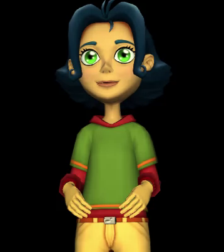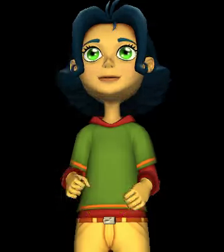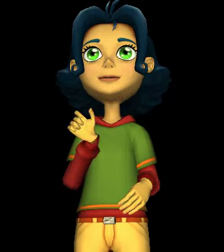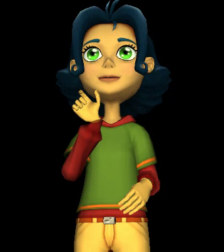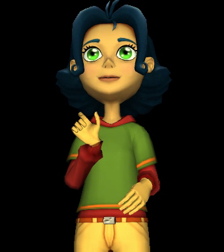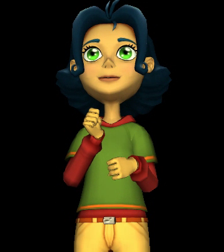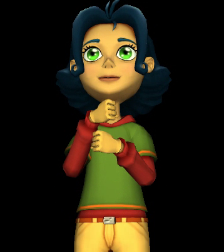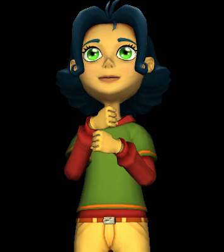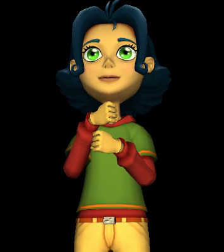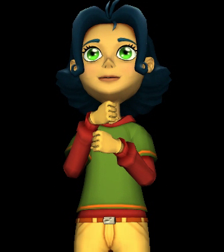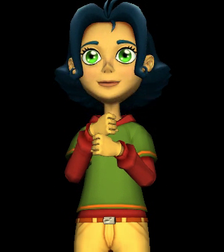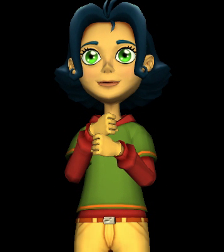عامل